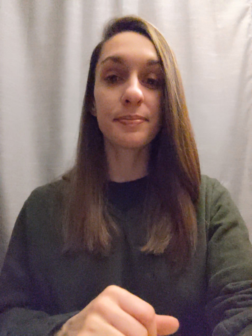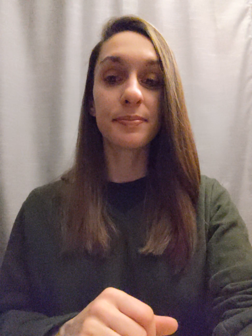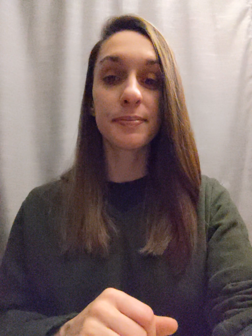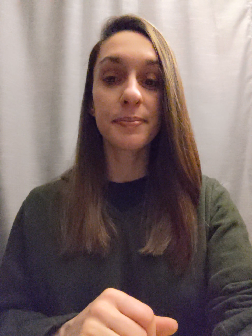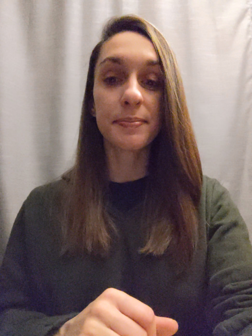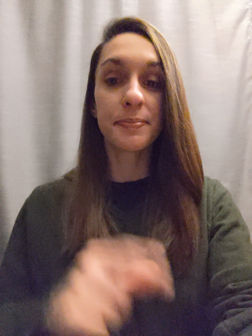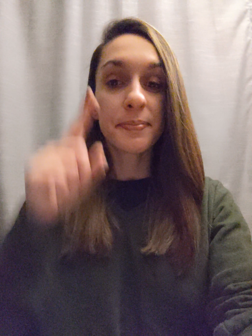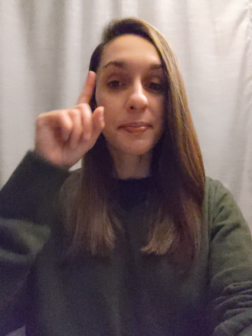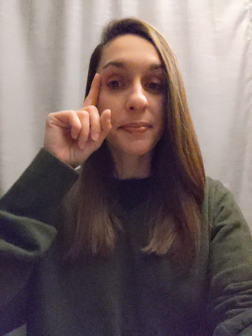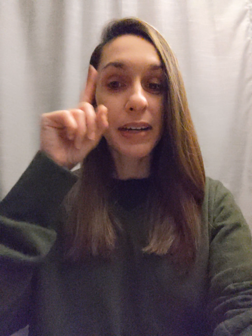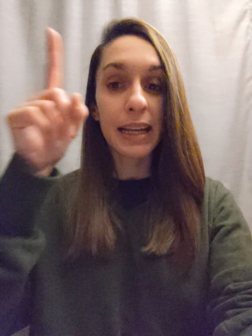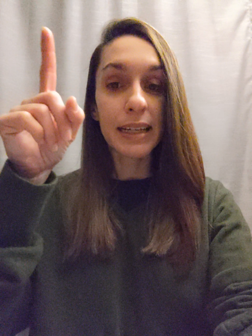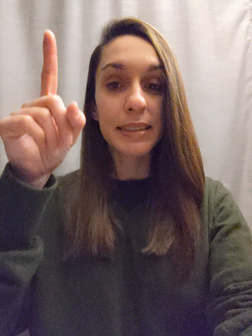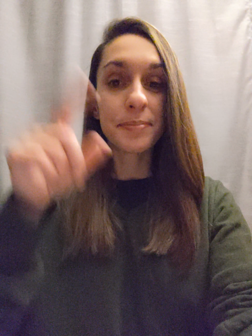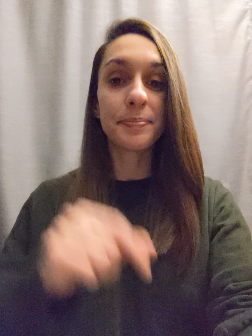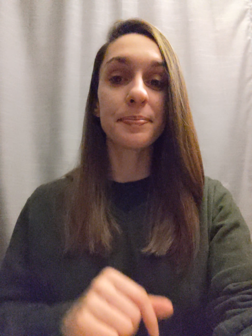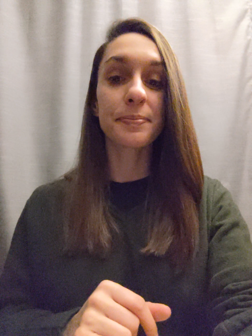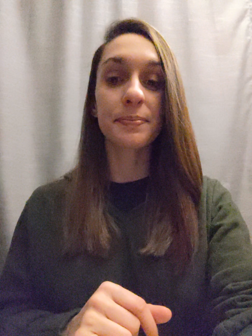penny